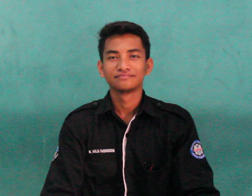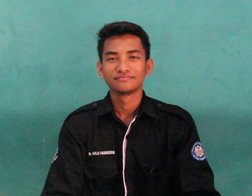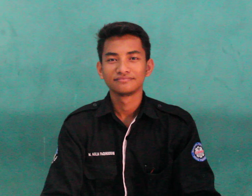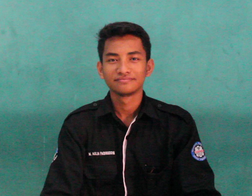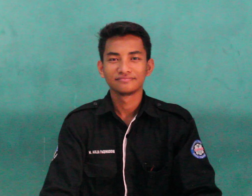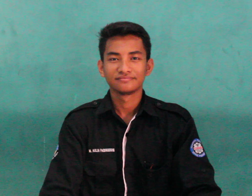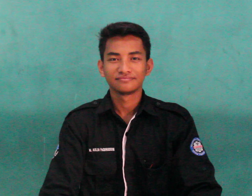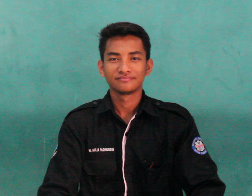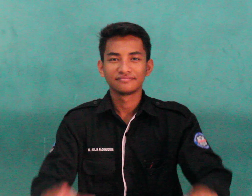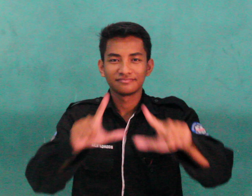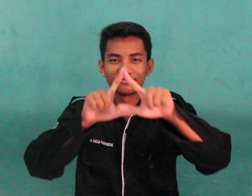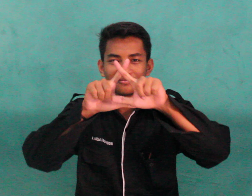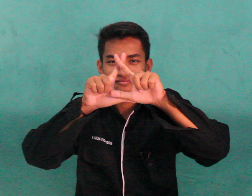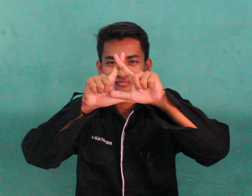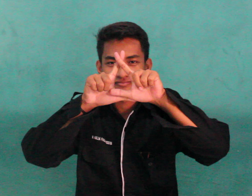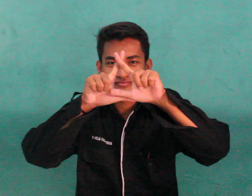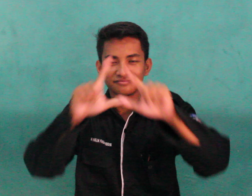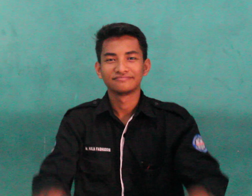A